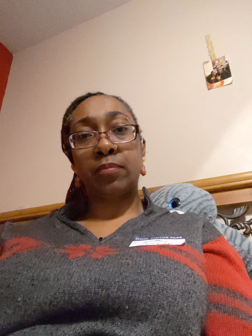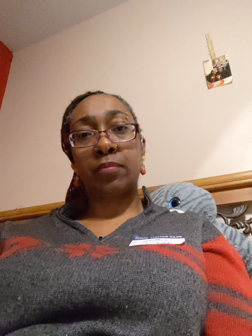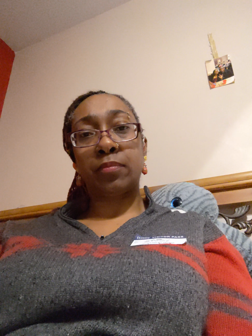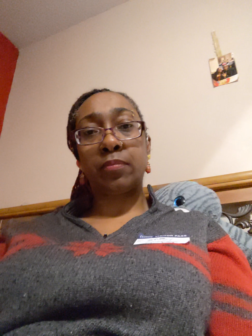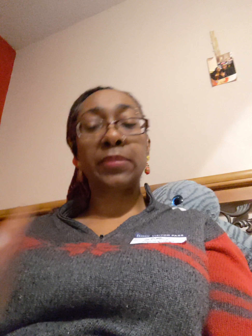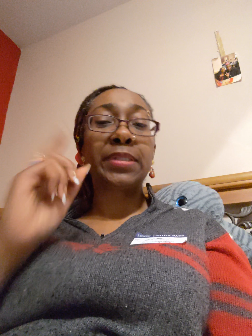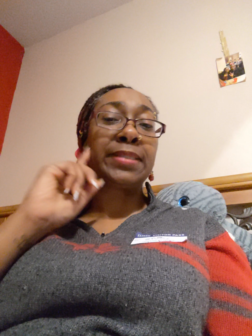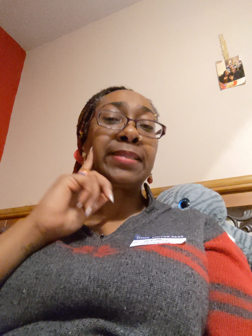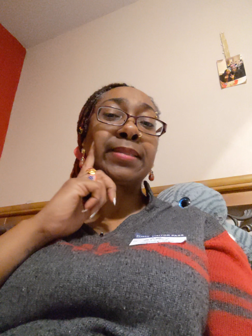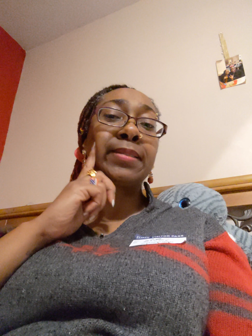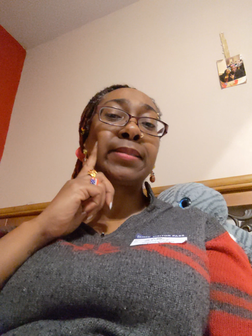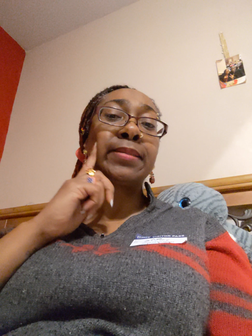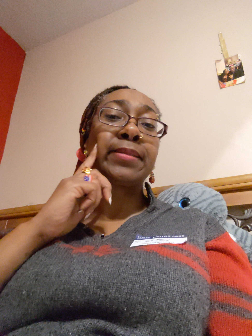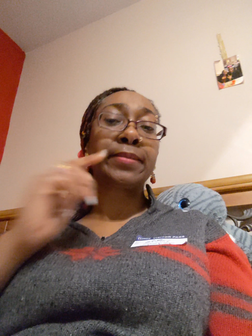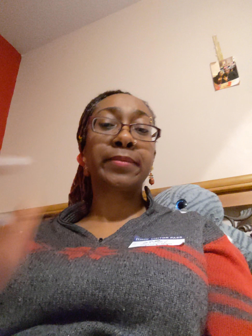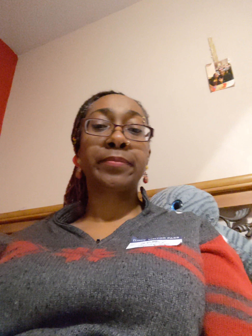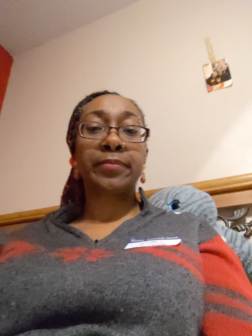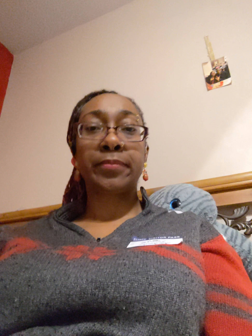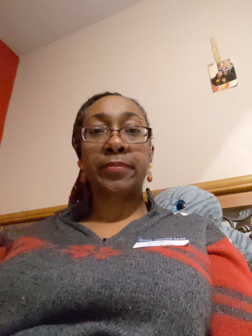cheek